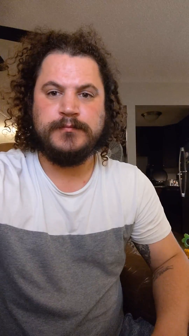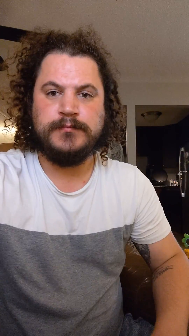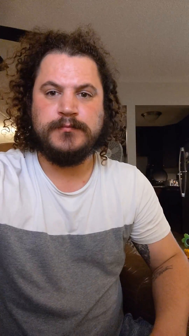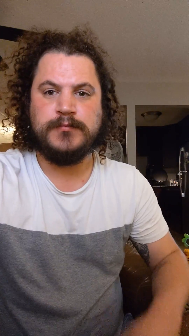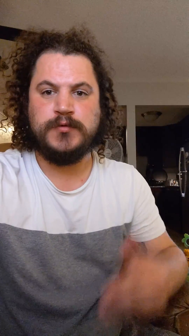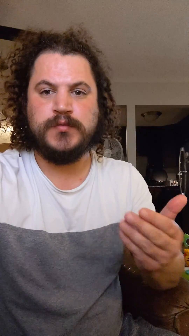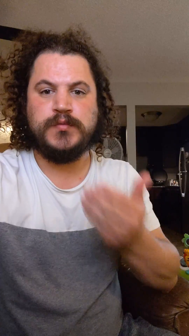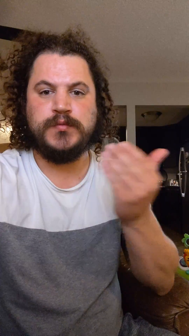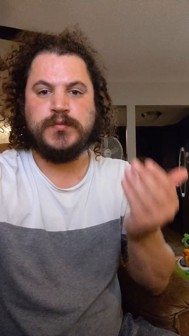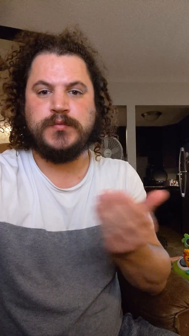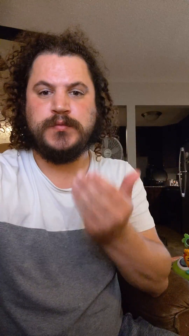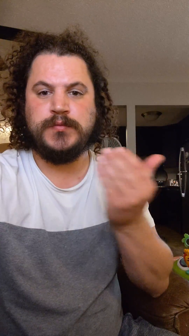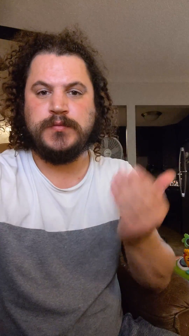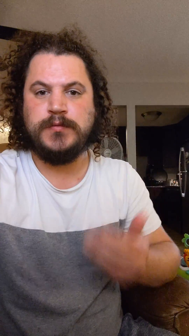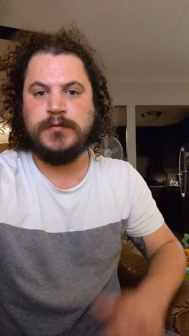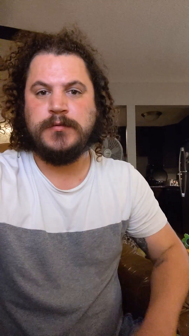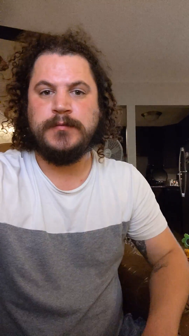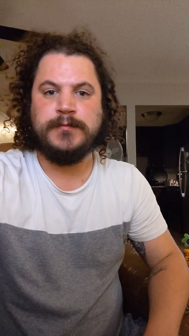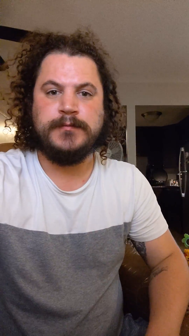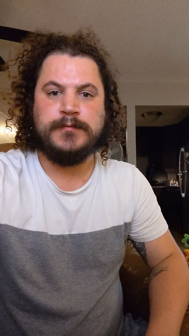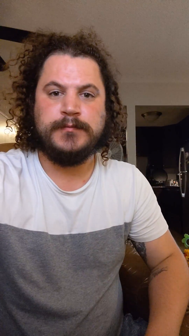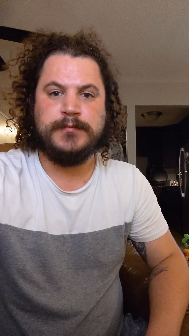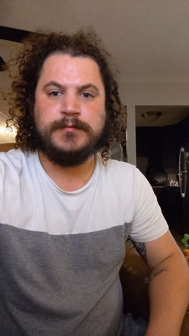new